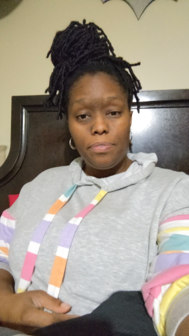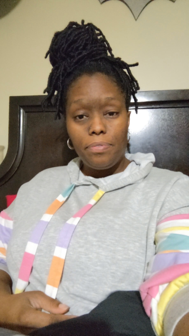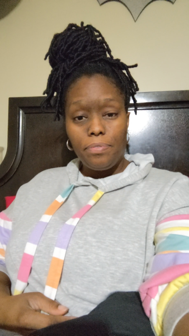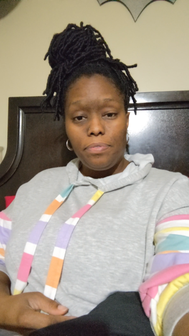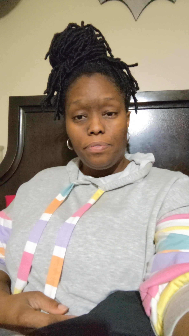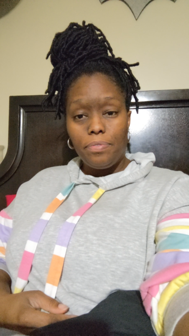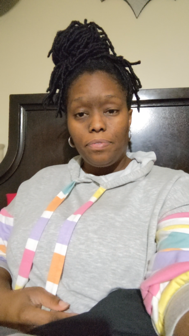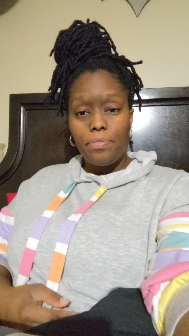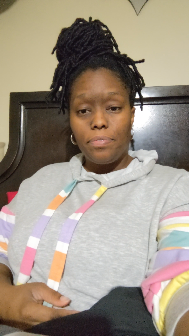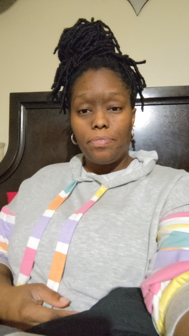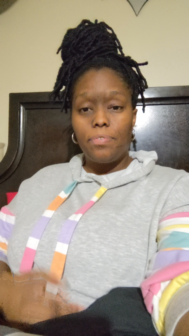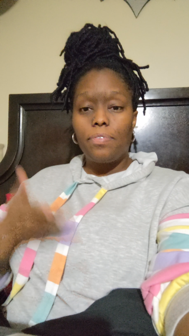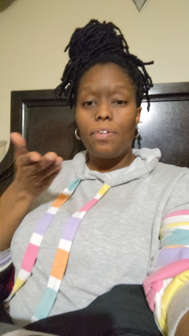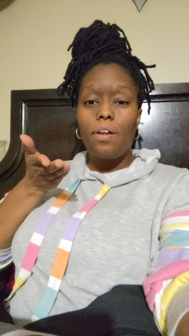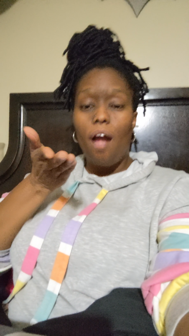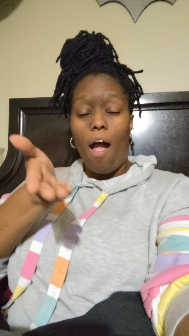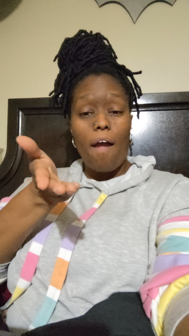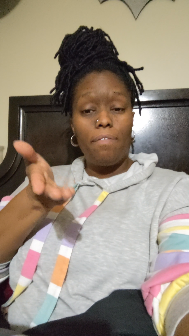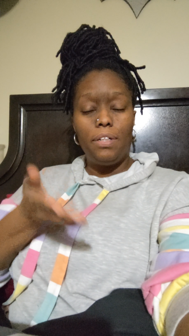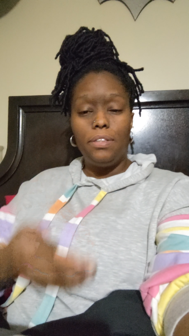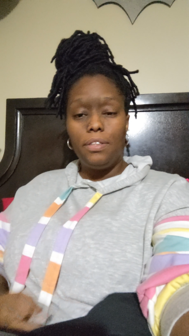oven